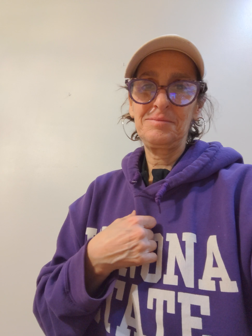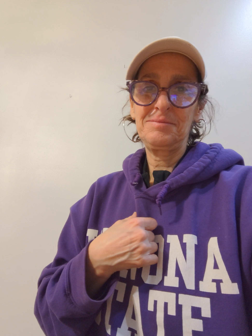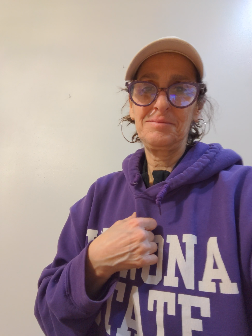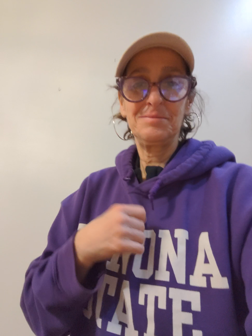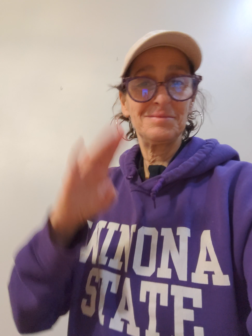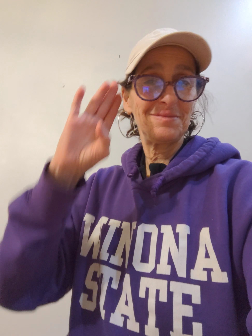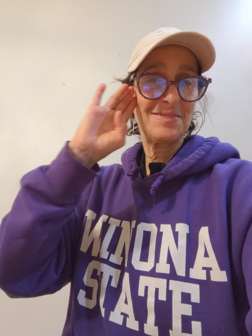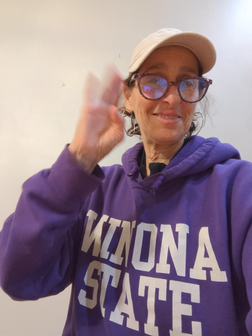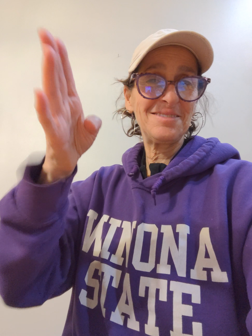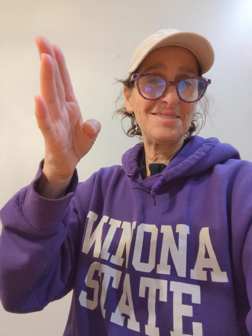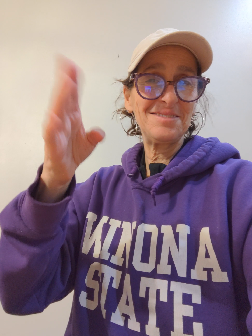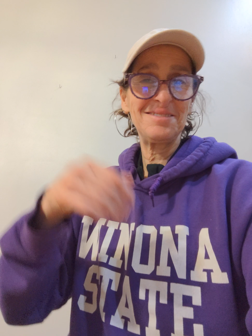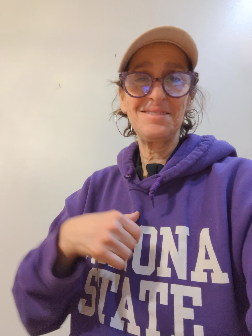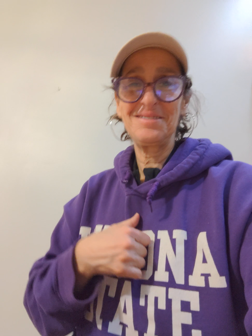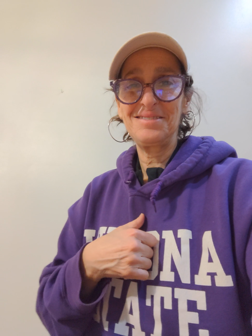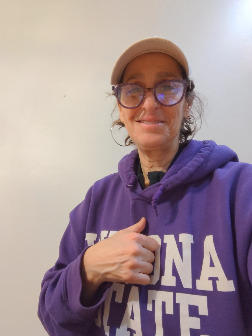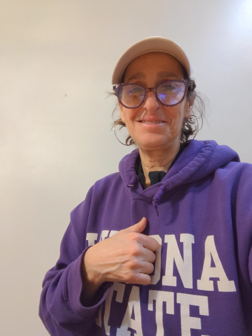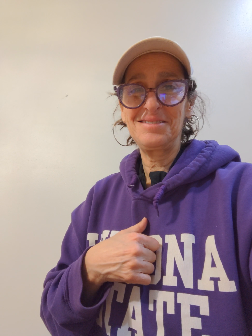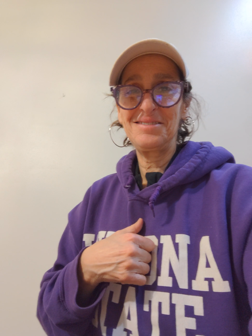hello